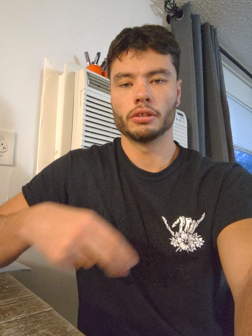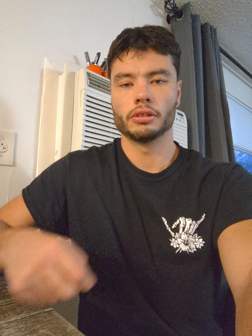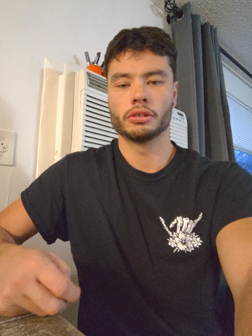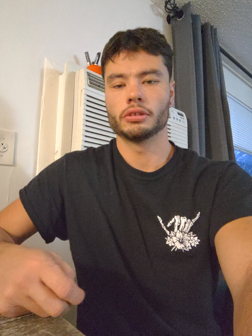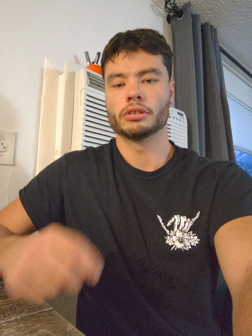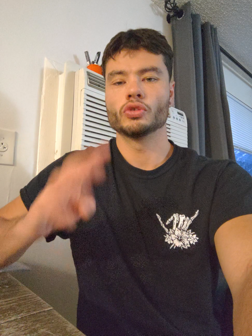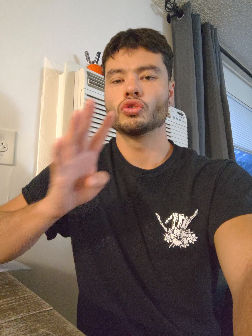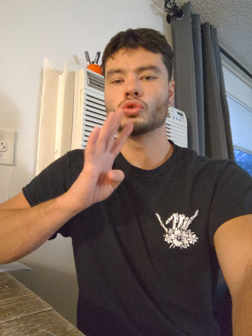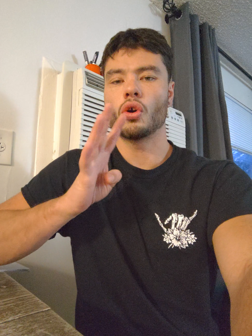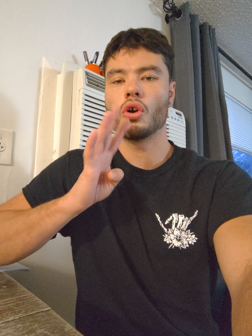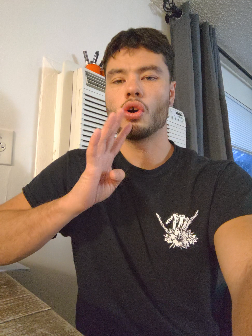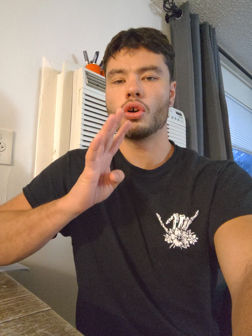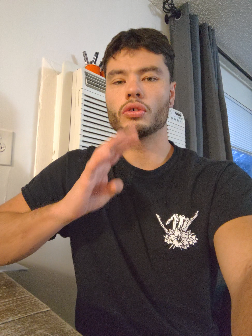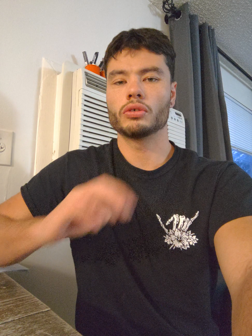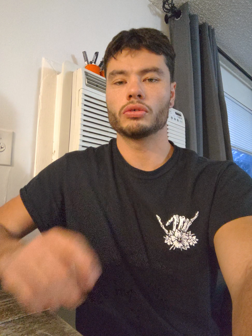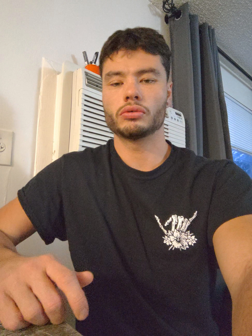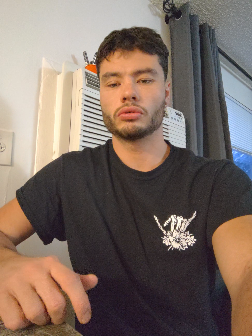talk